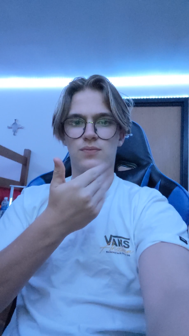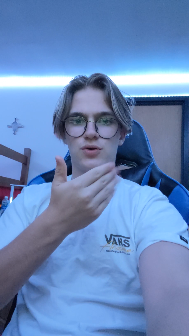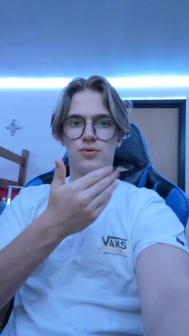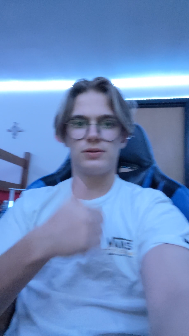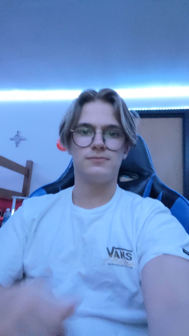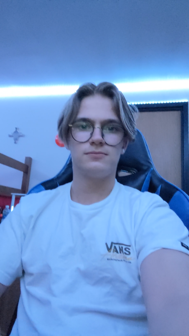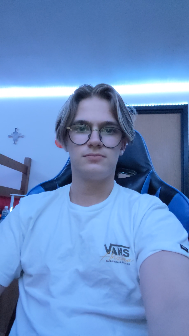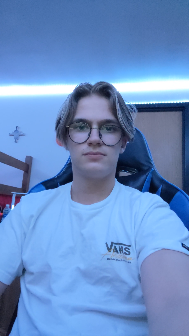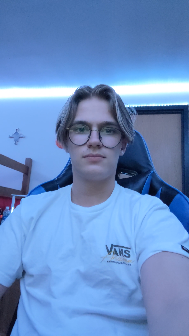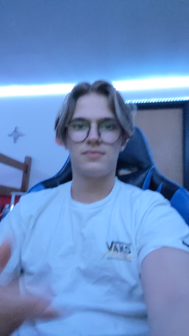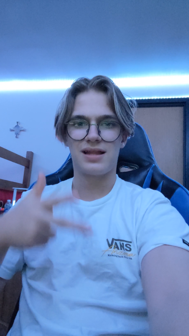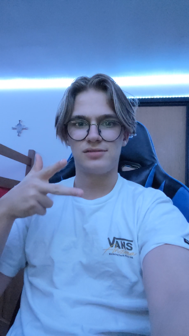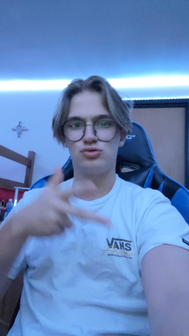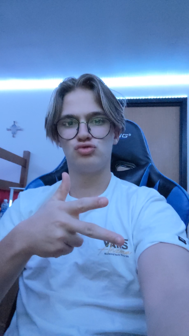garage